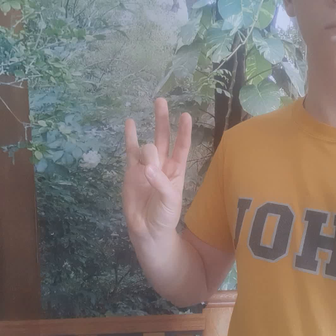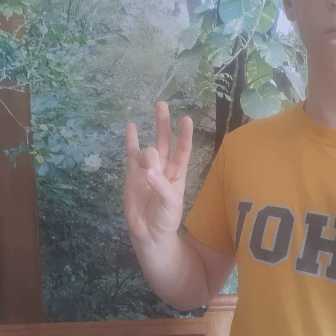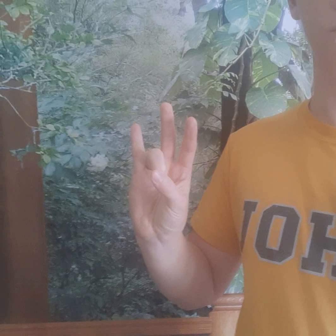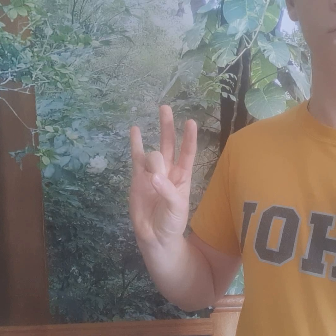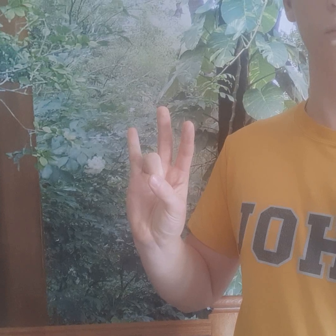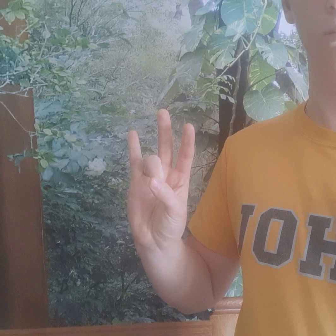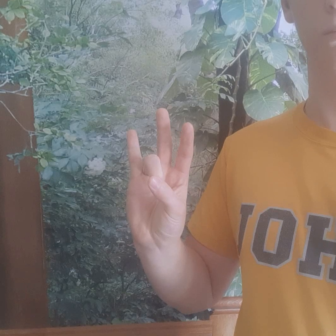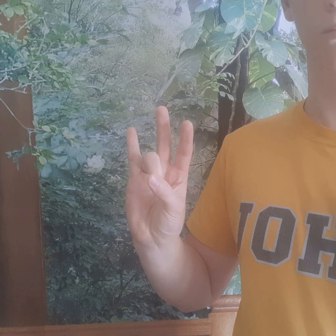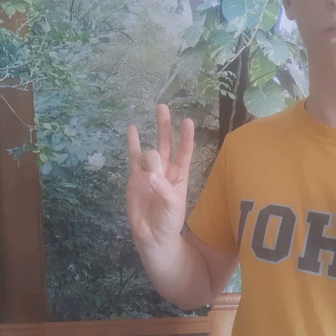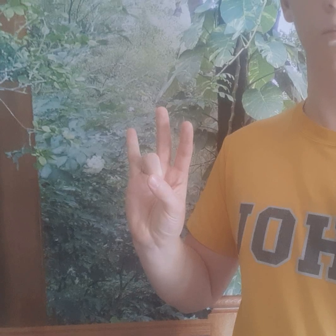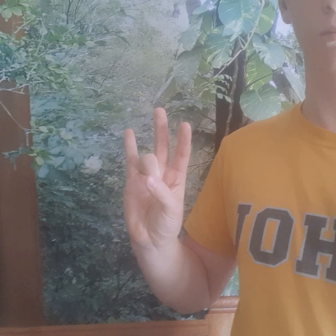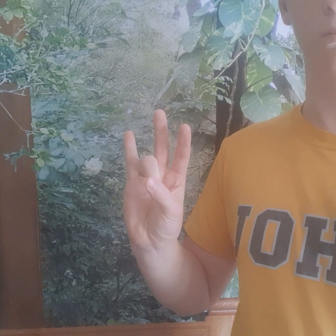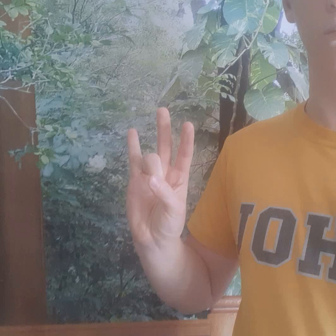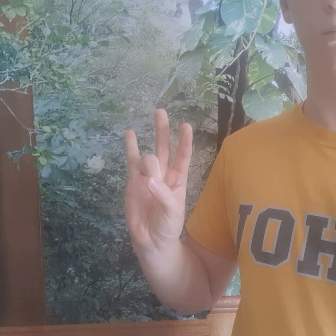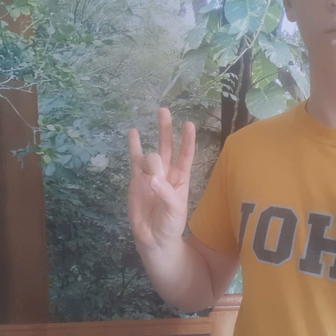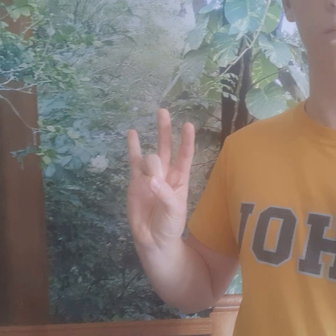Н